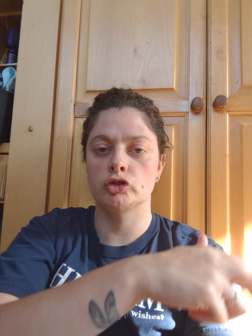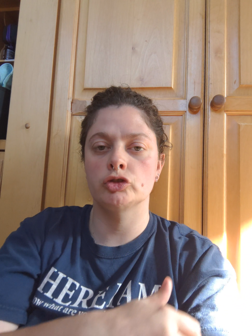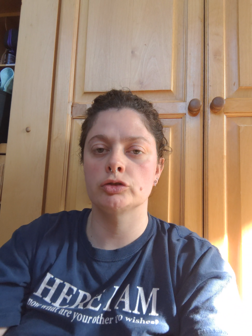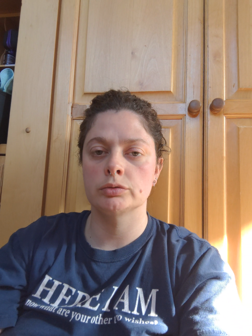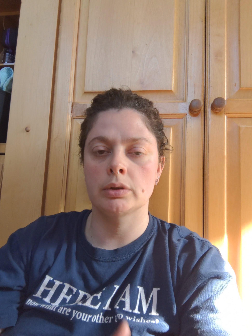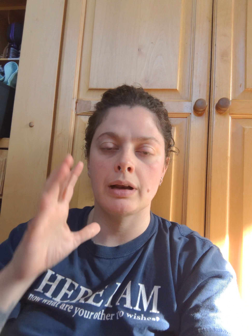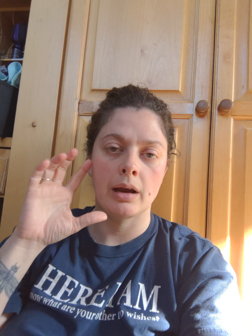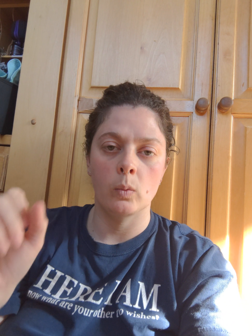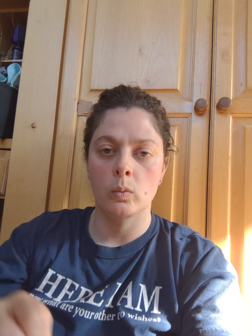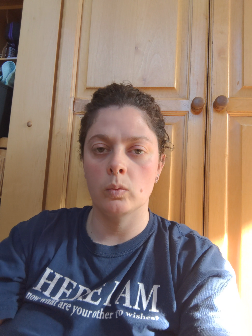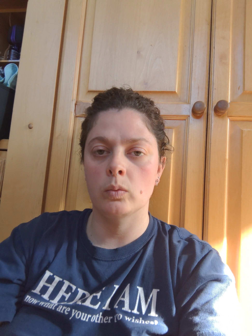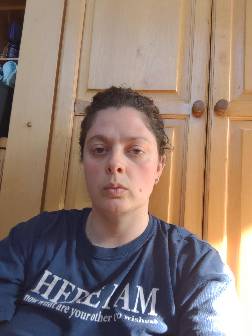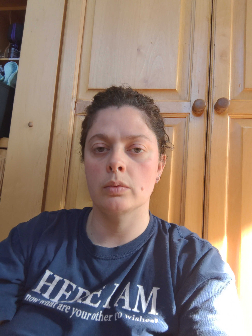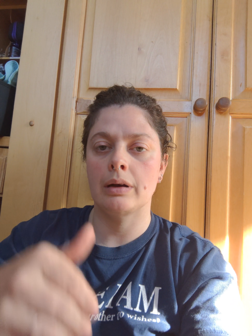loud